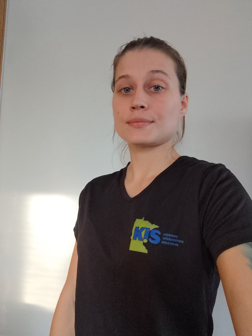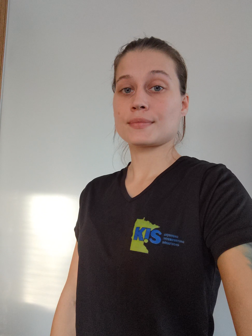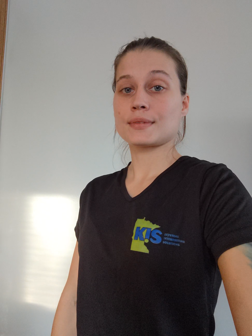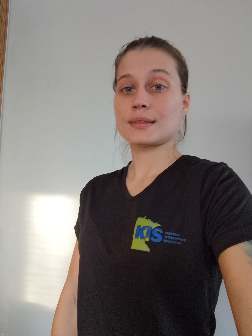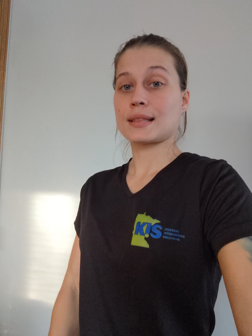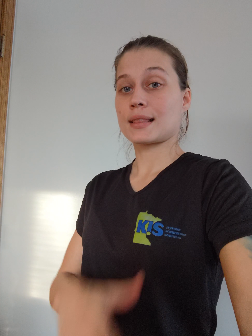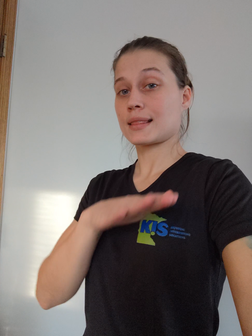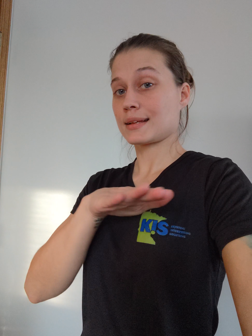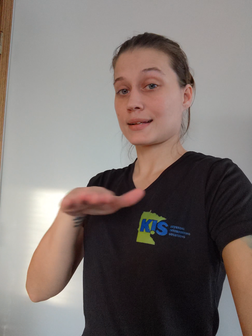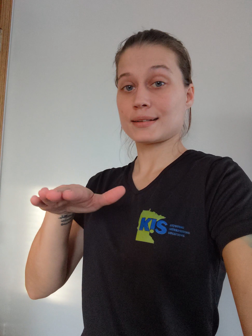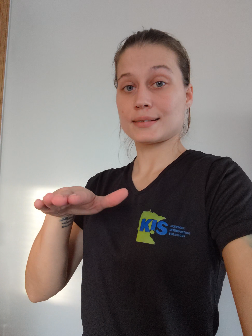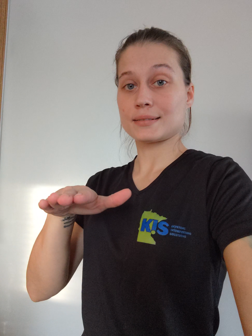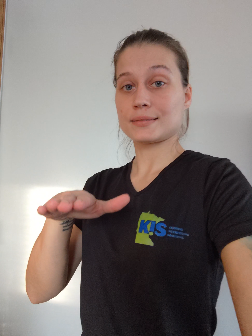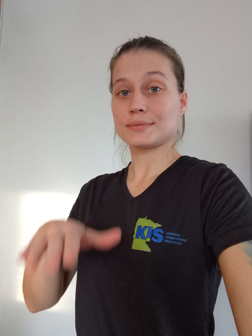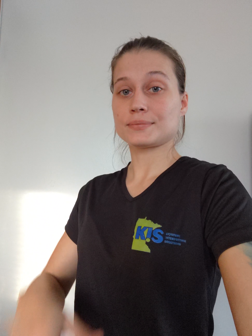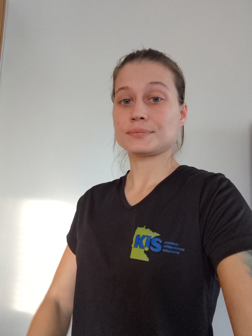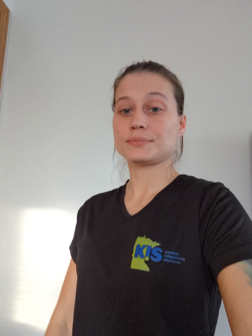clean